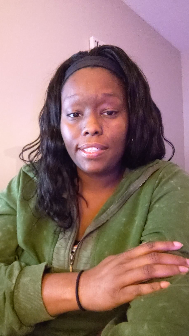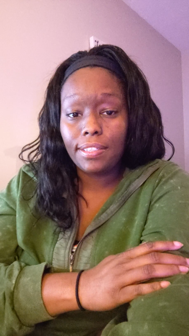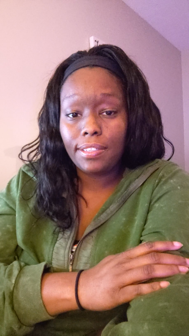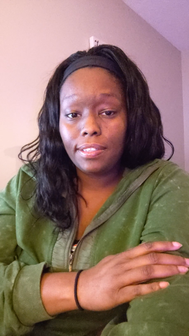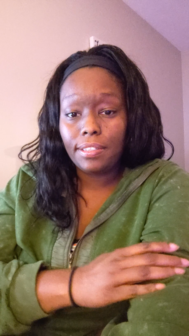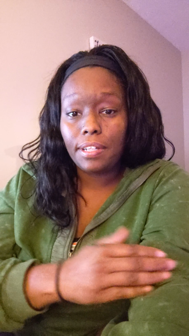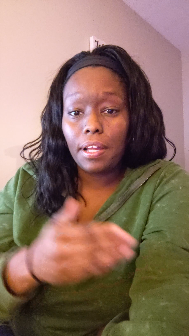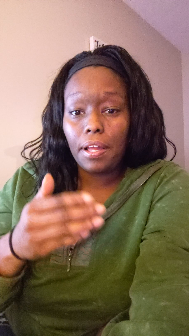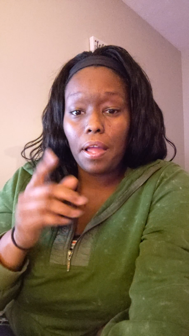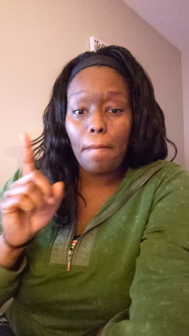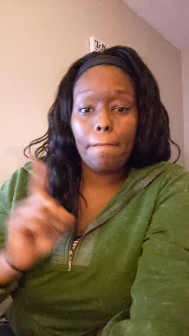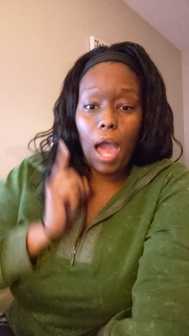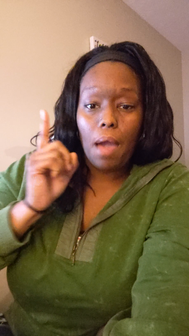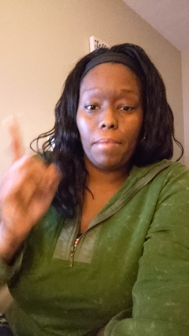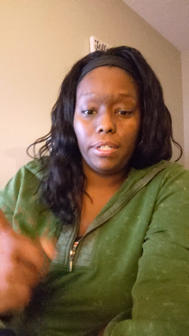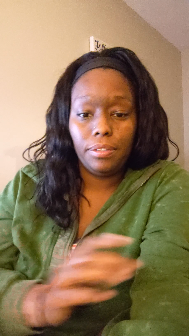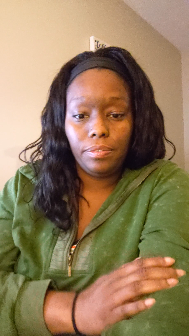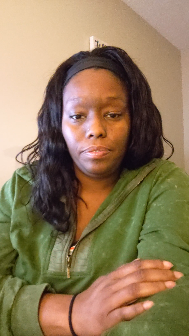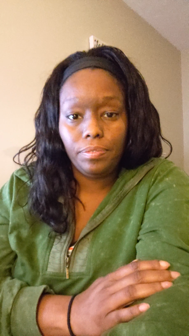bump